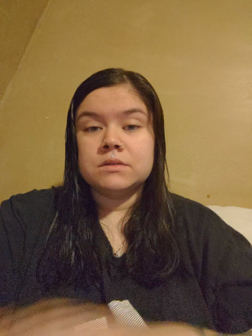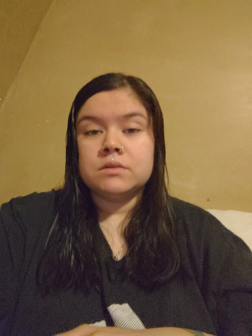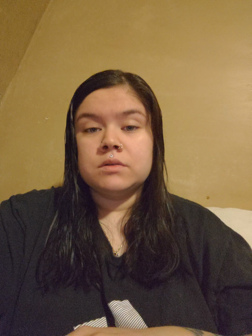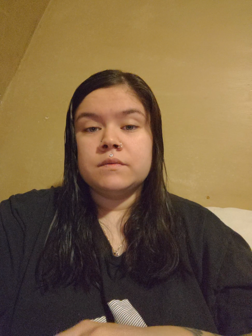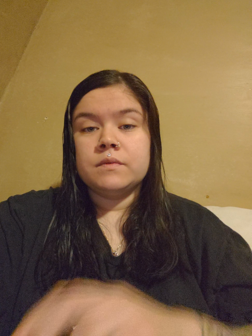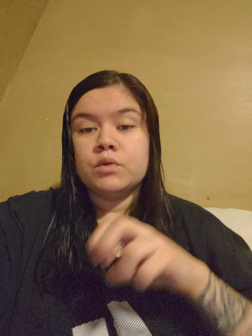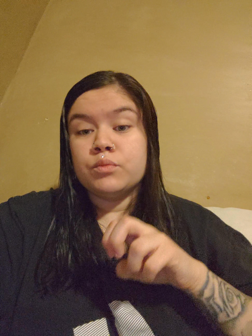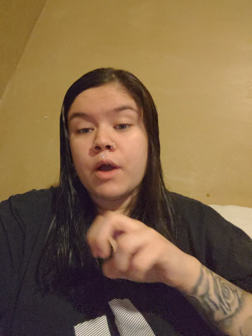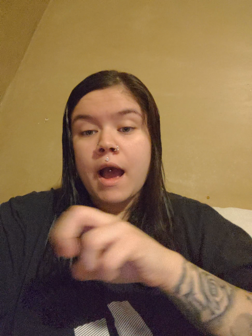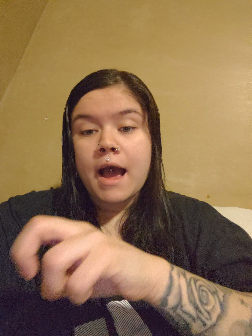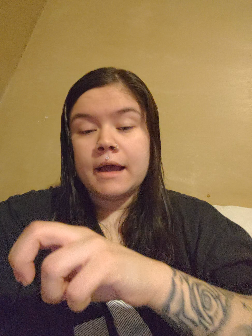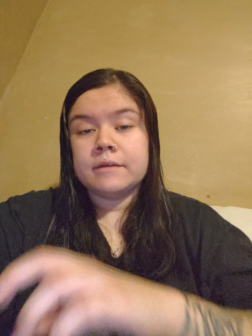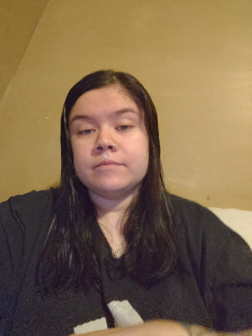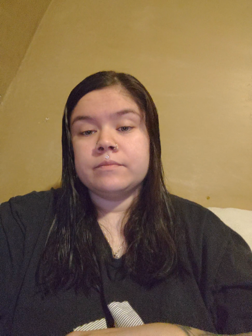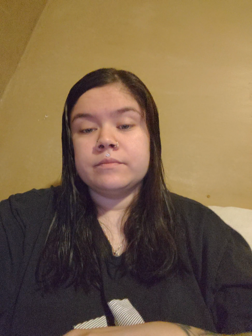ride